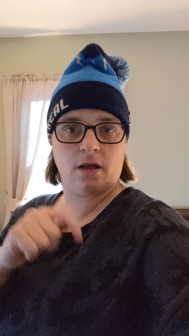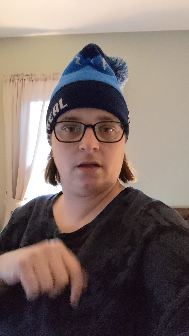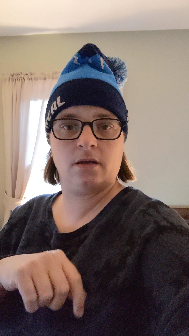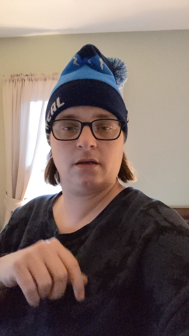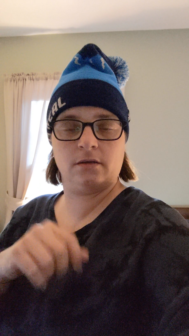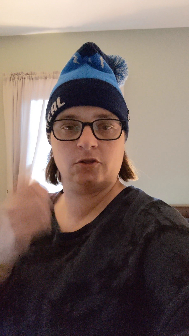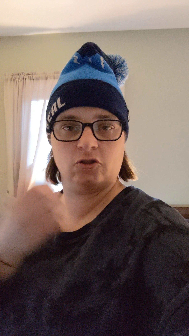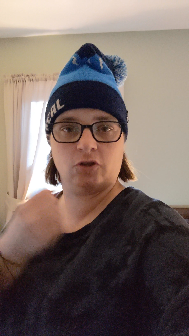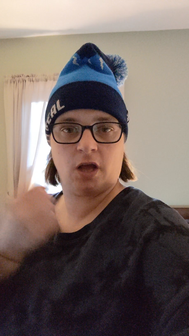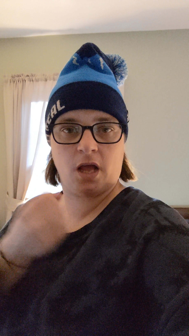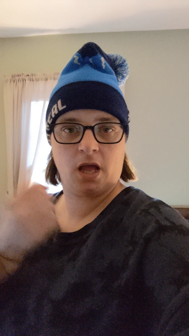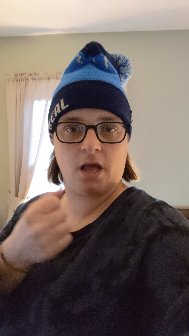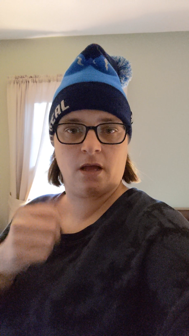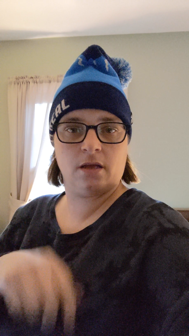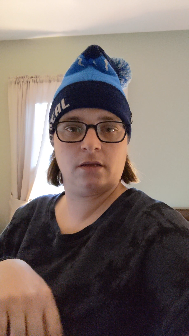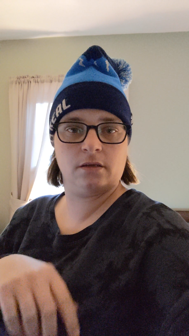shake